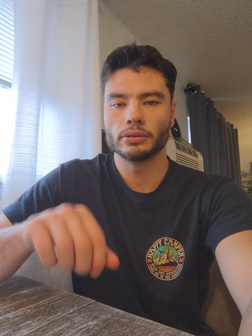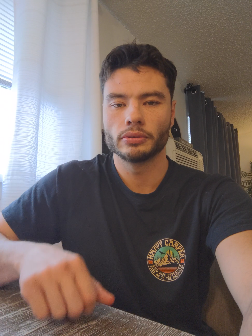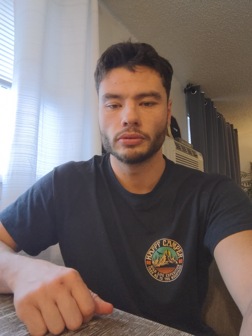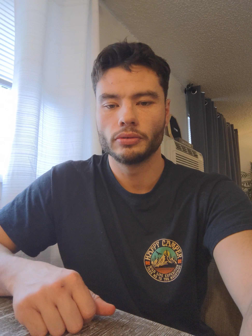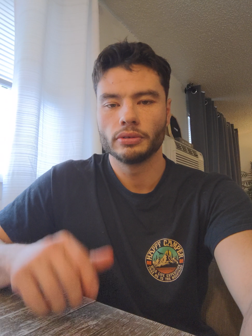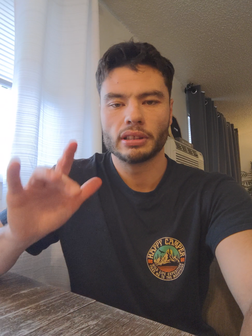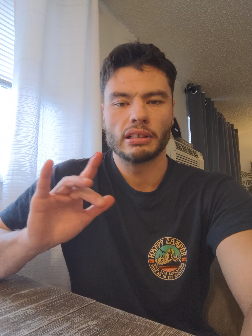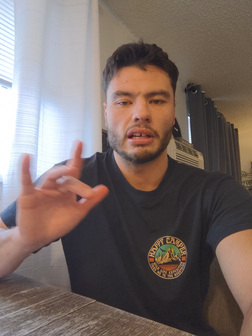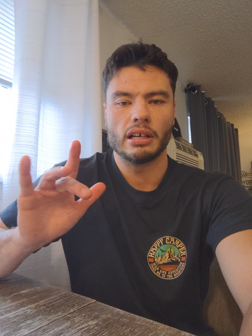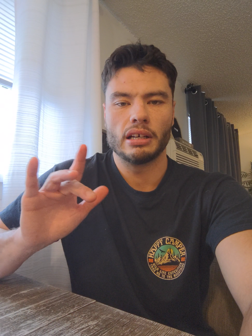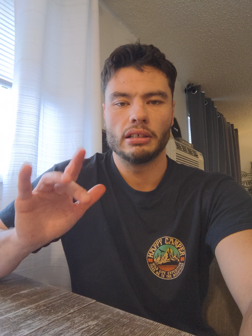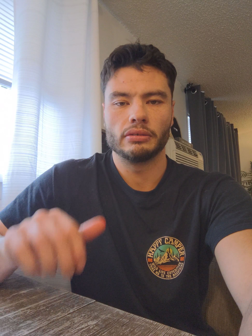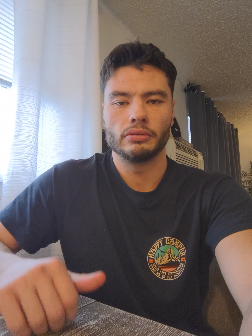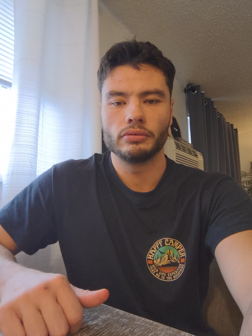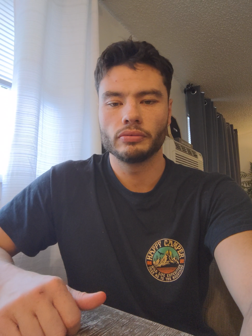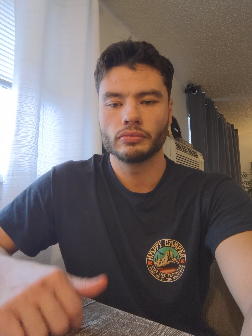yucky